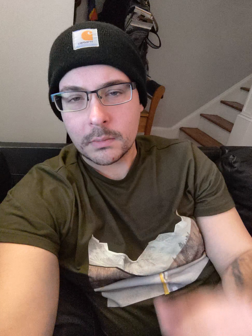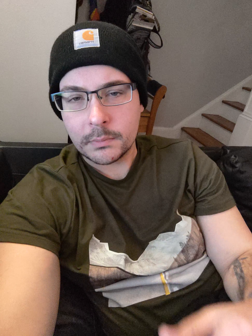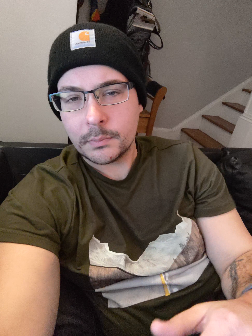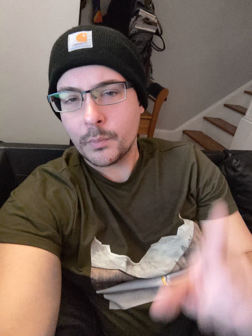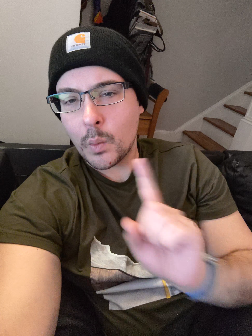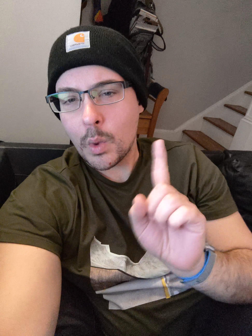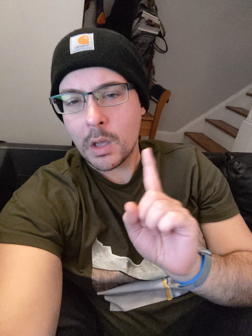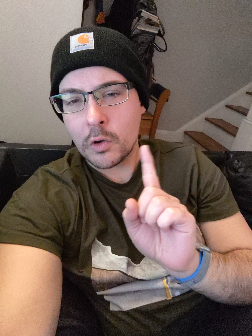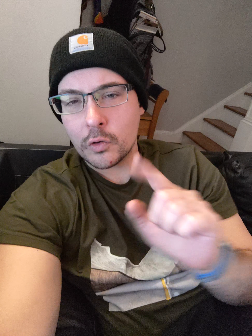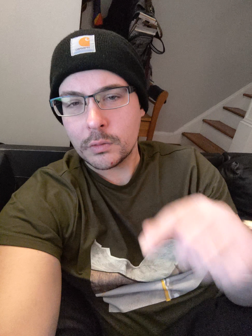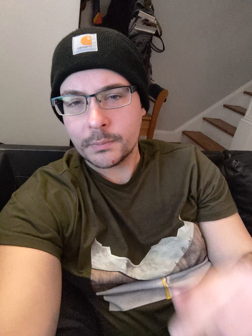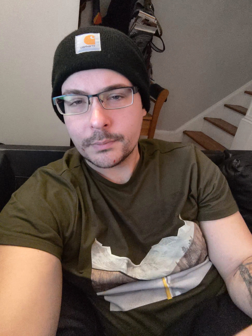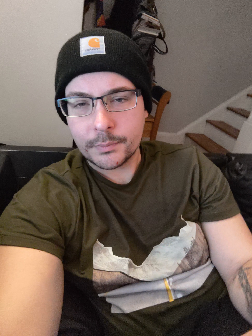where